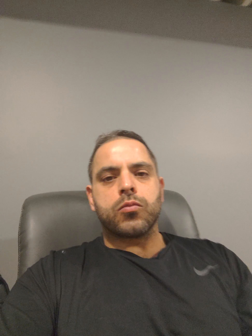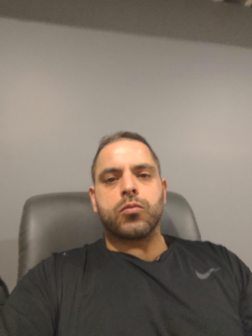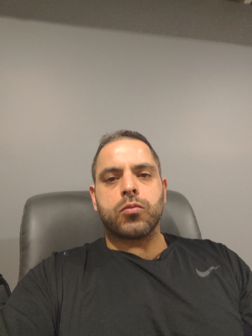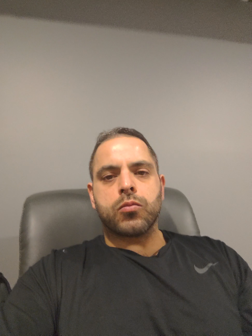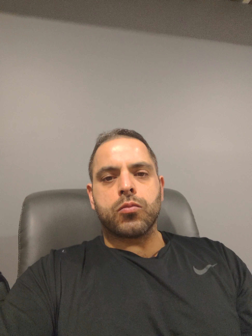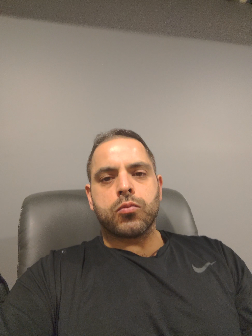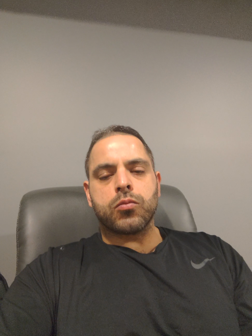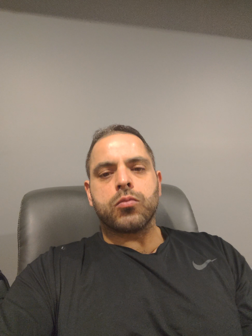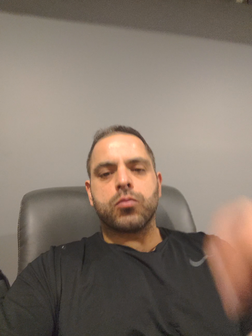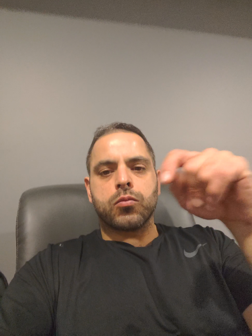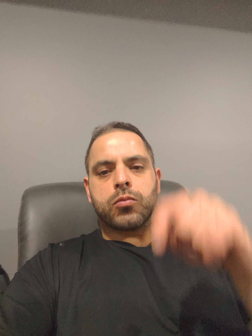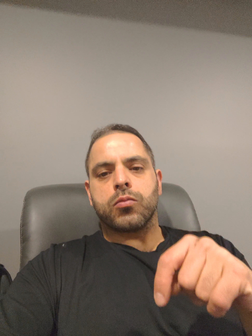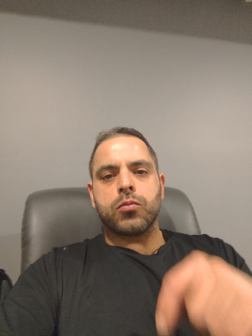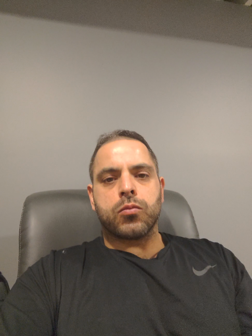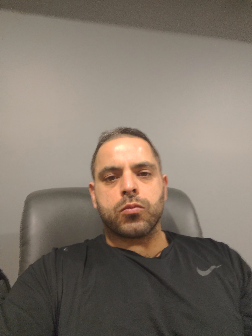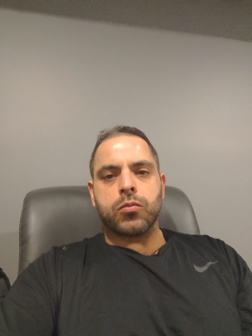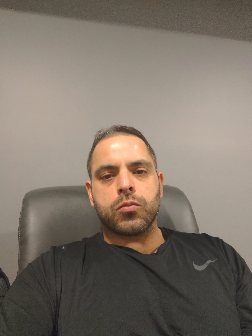down